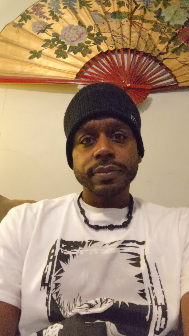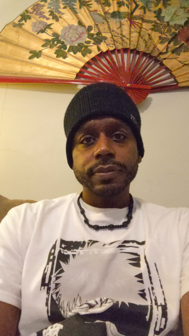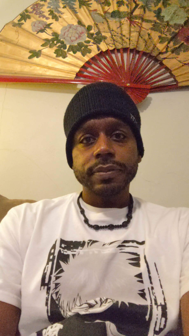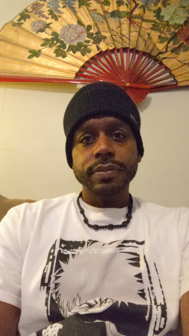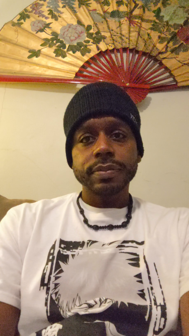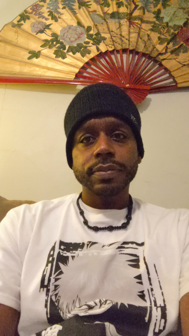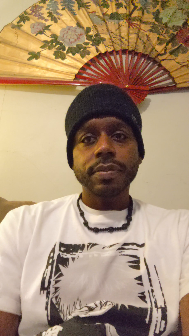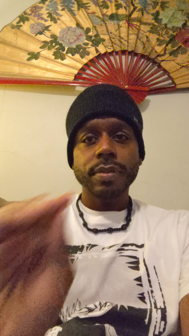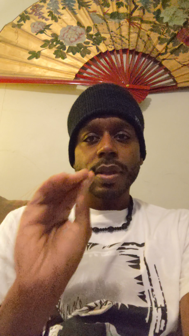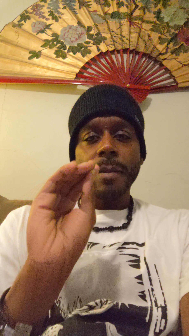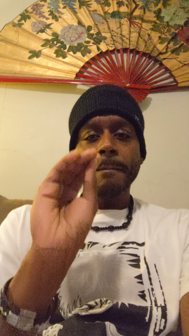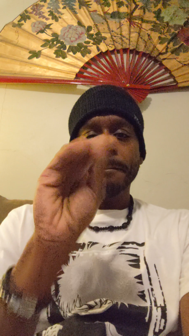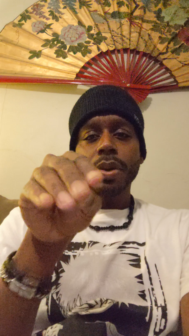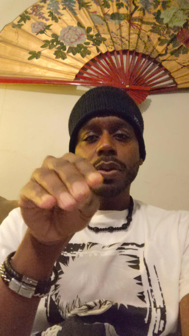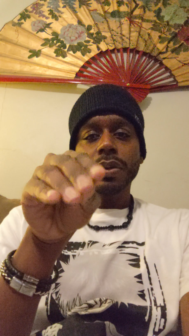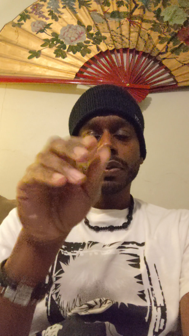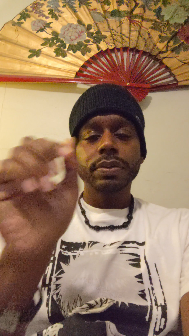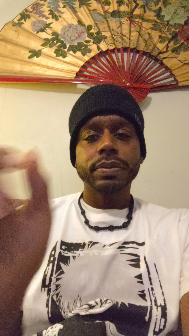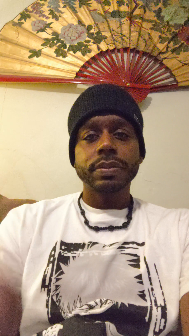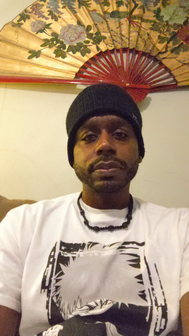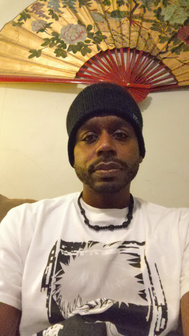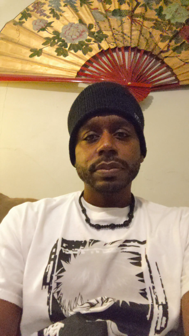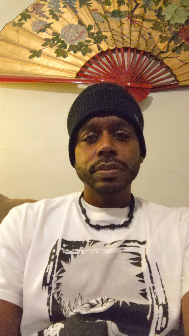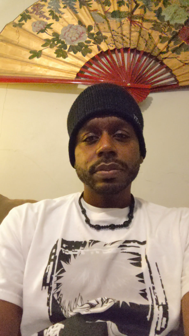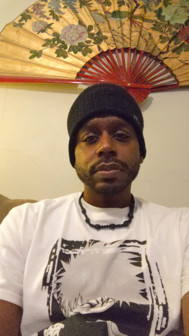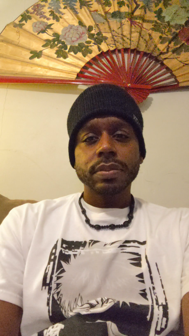put